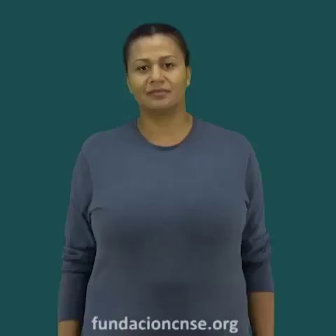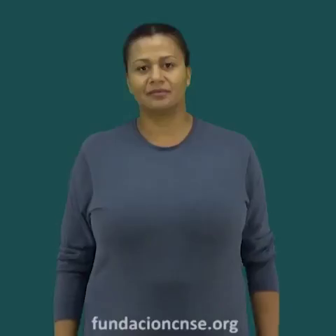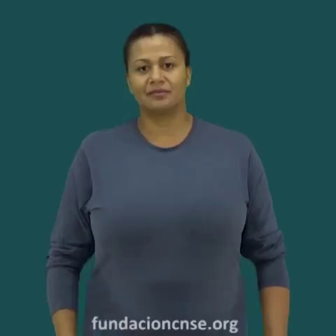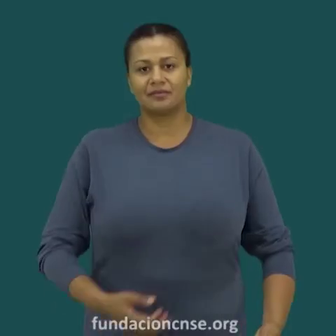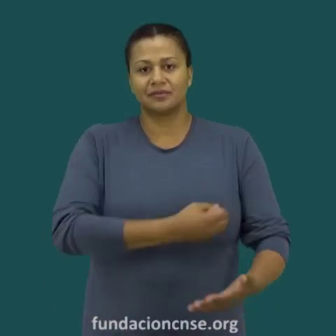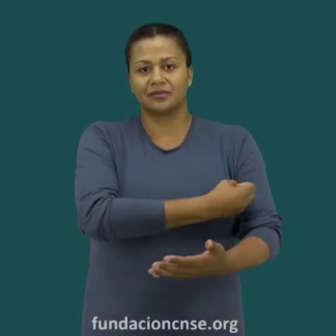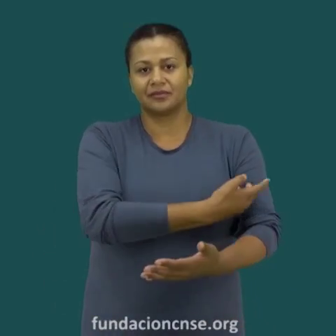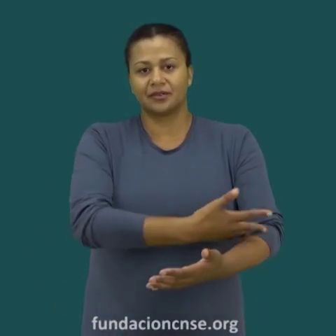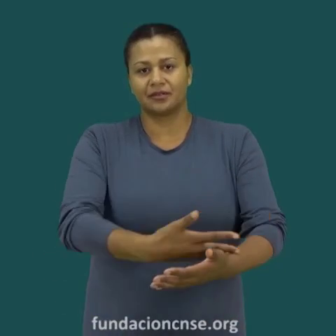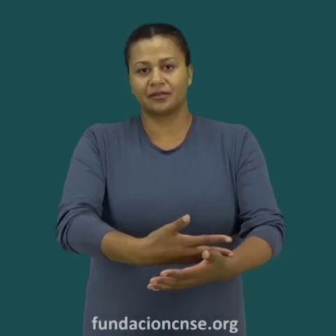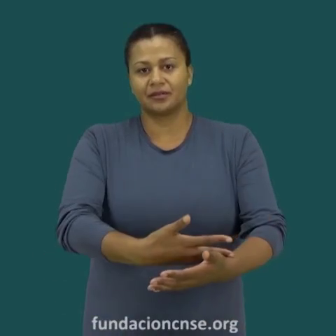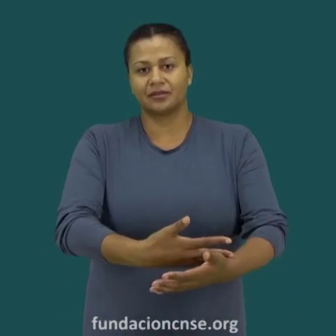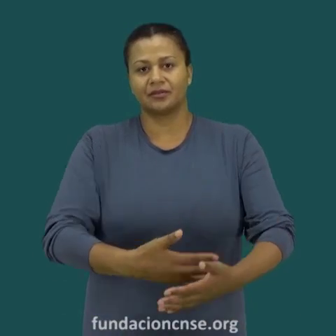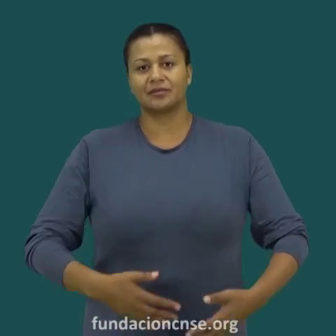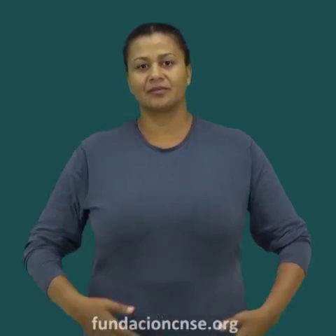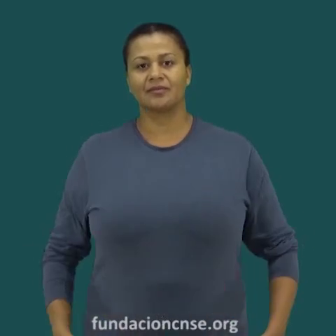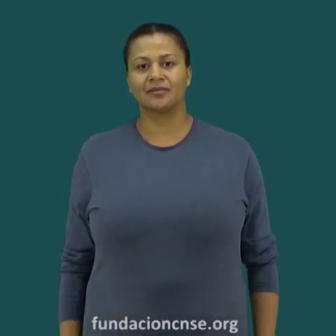sangre